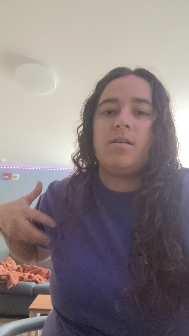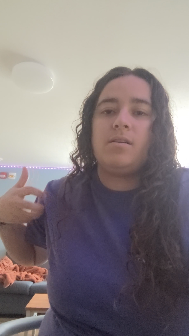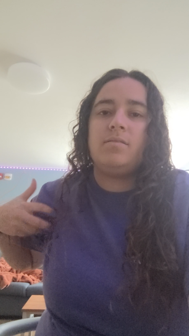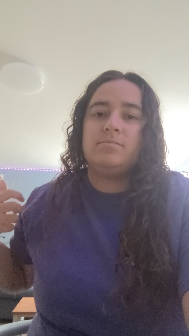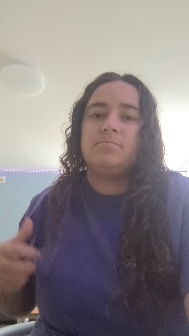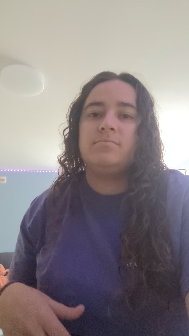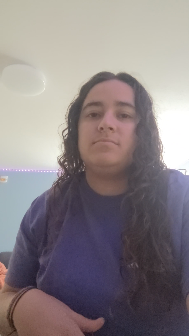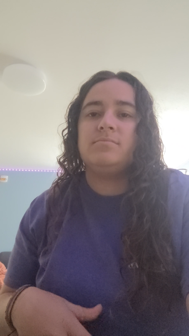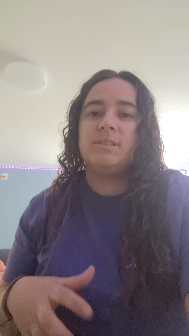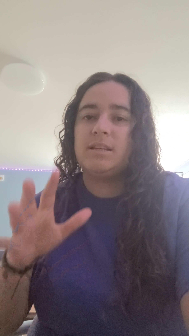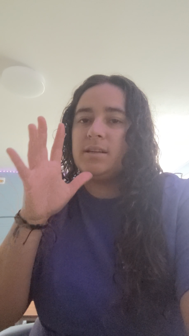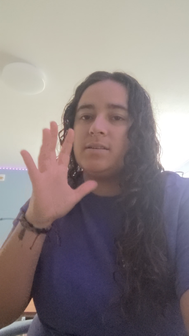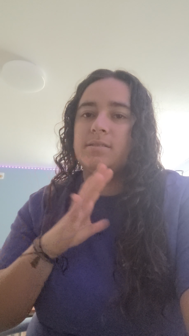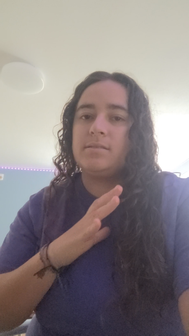lady